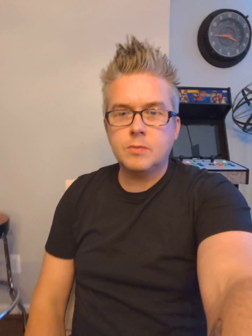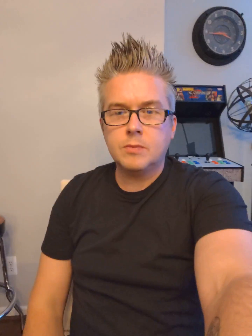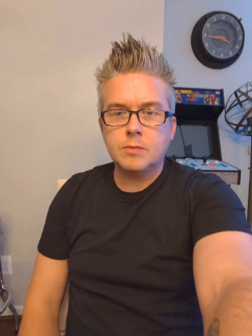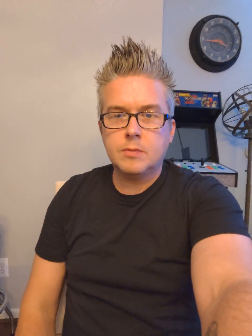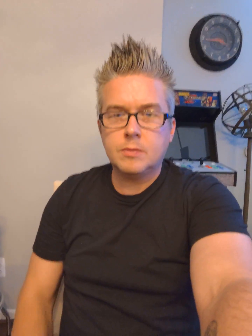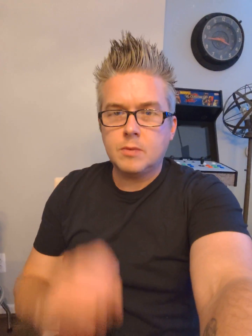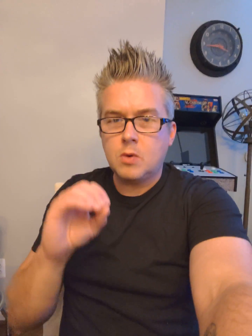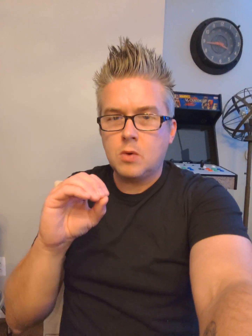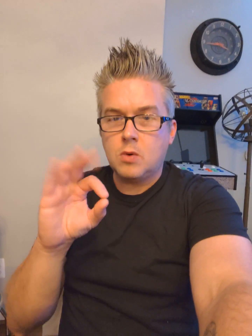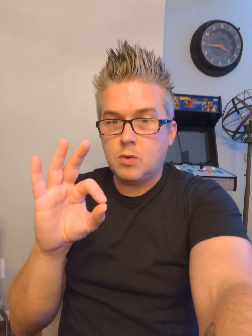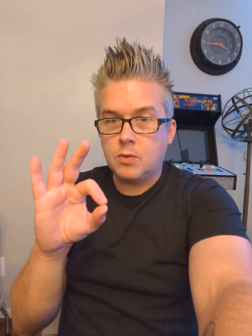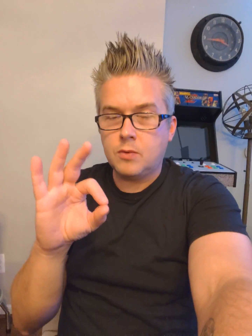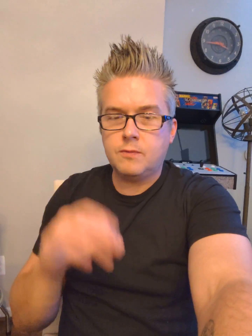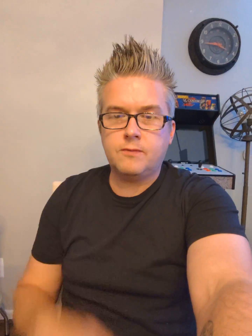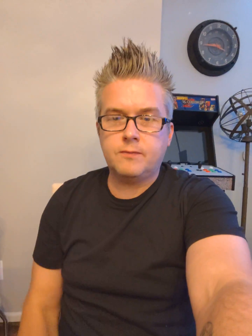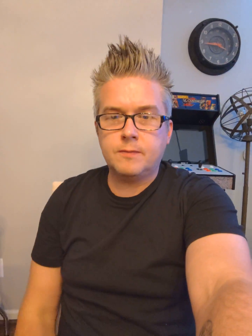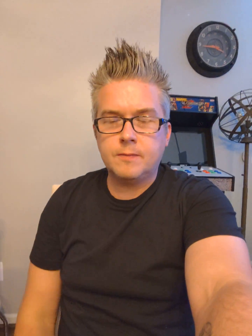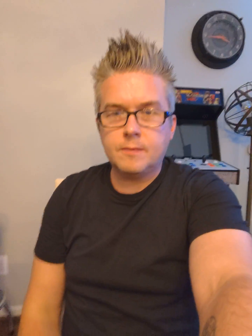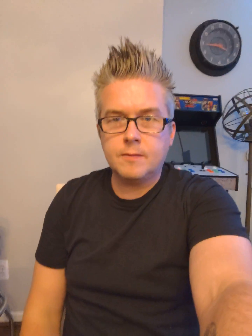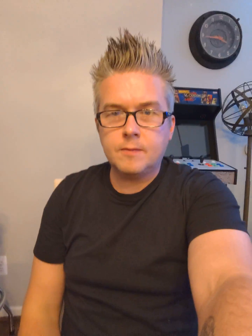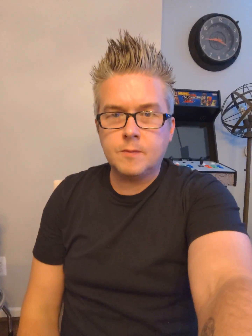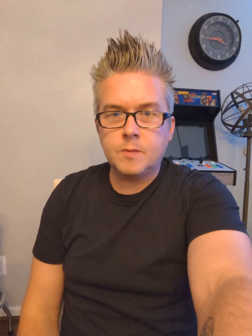of